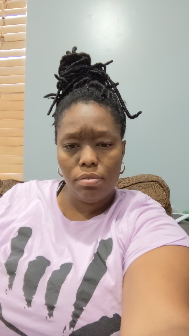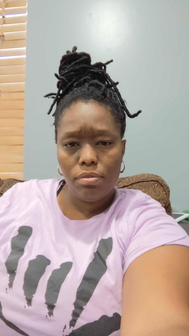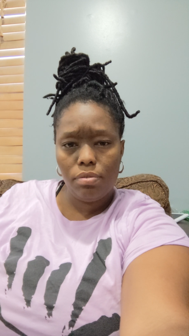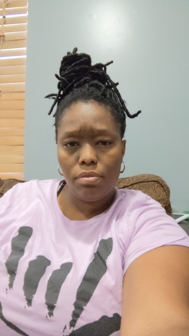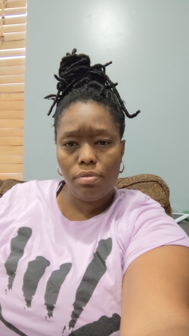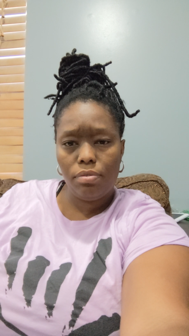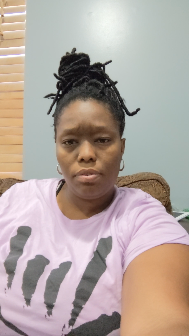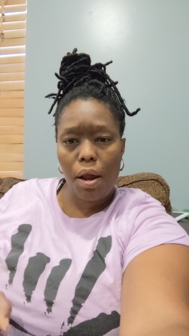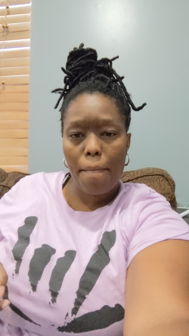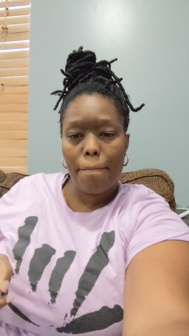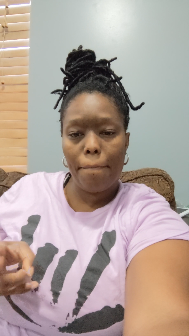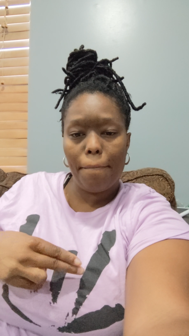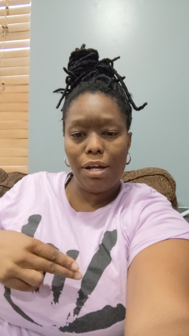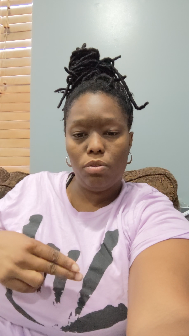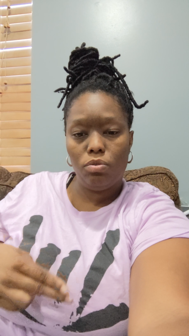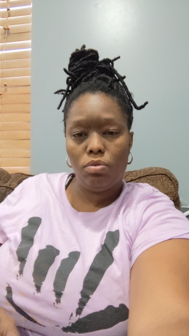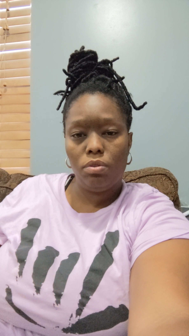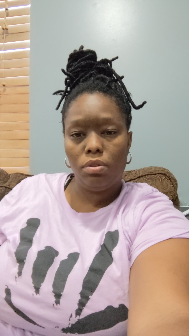belt